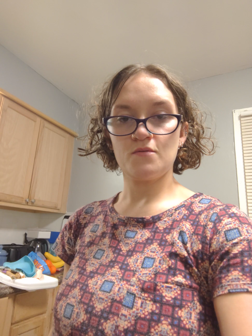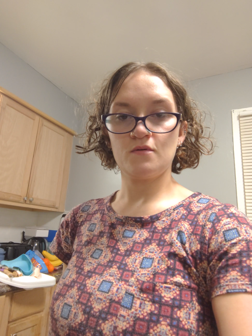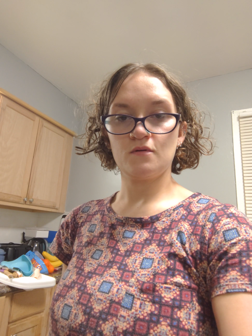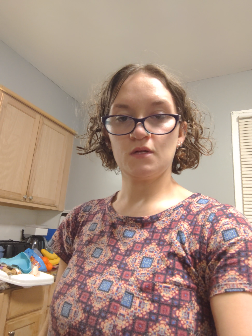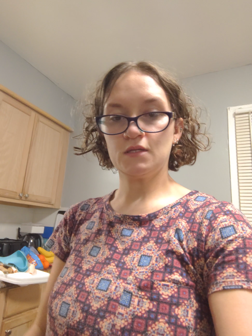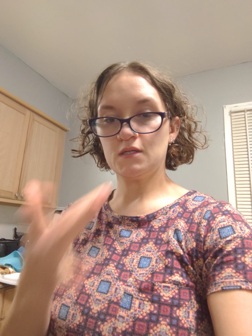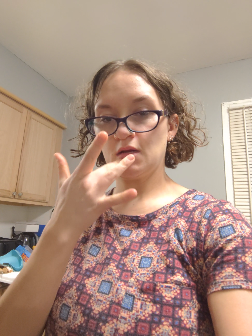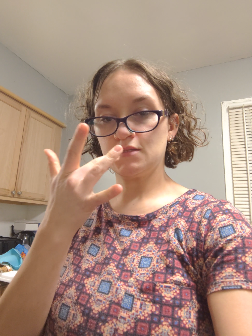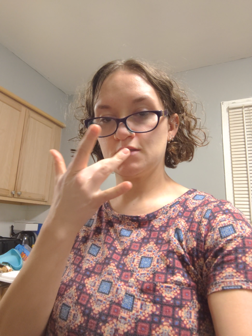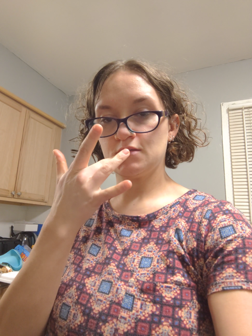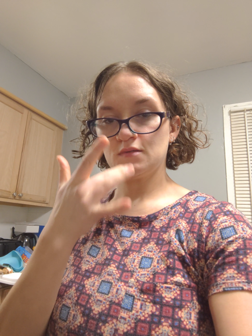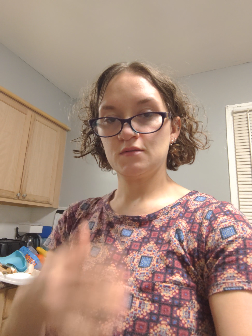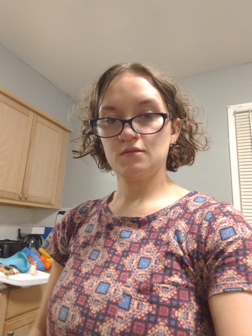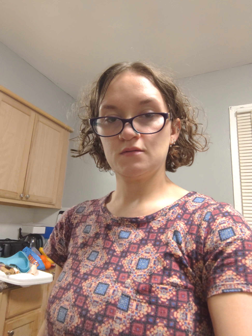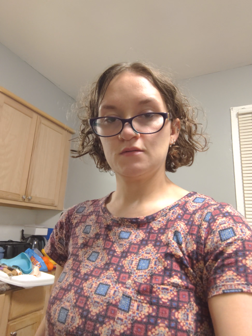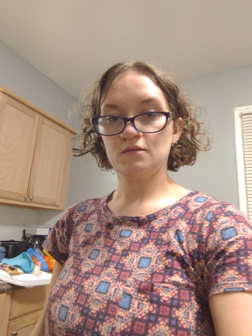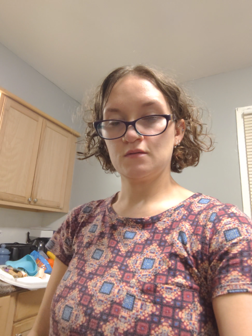taste